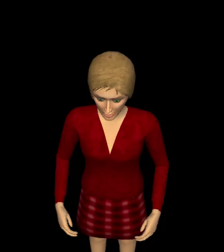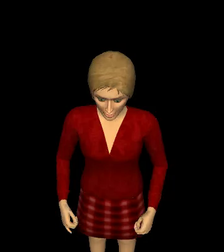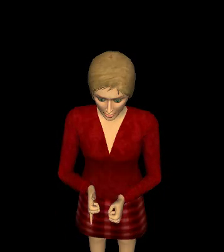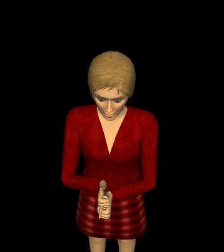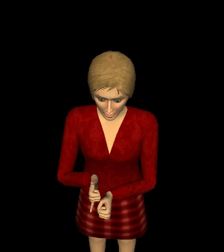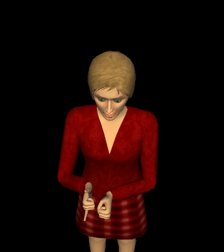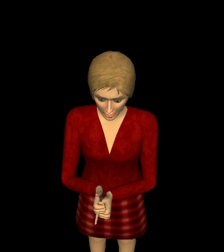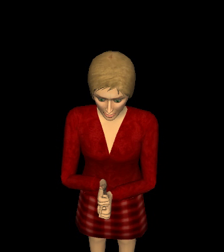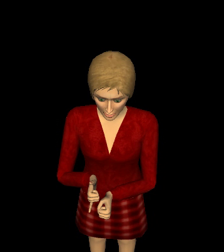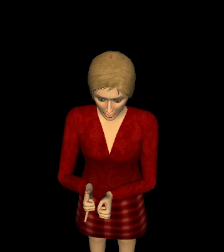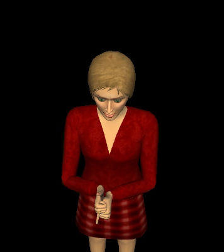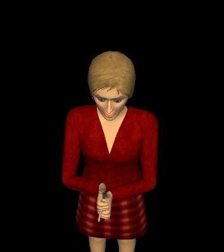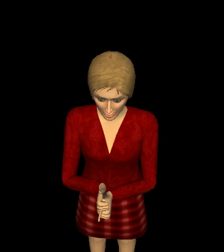قهوة